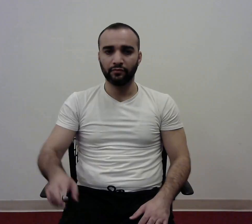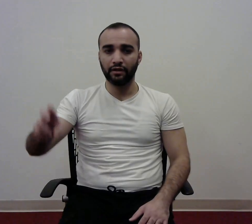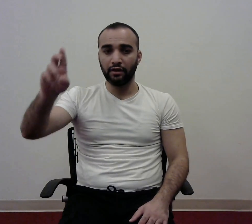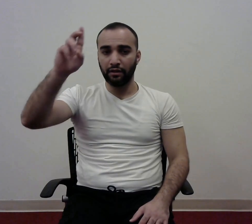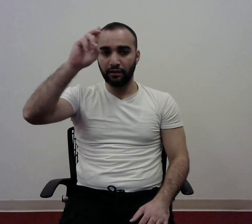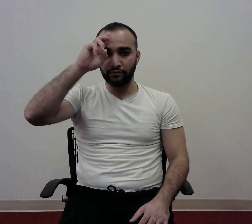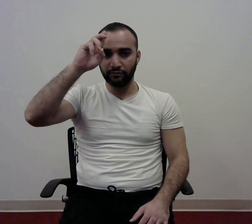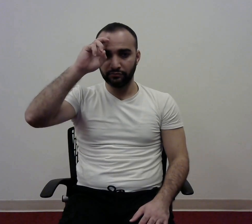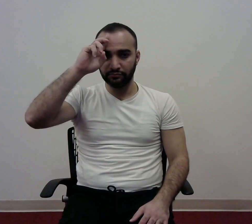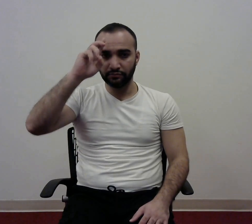dövlət